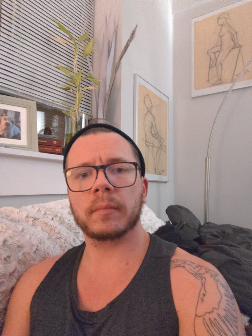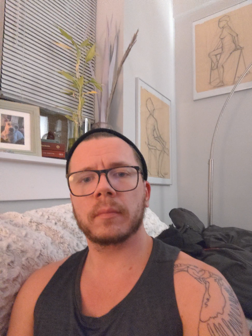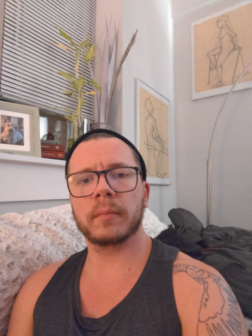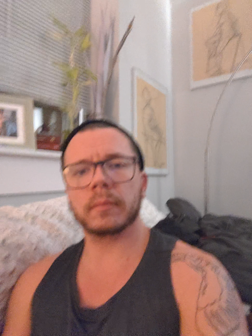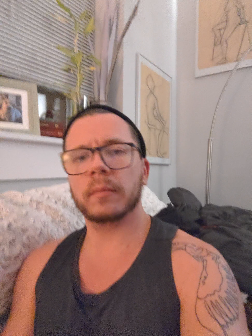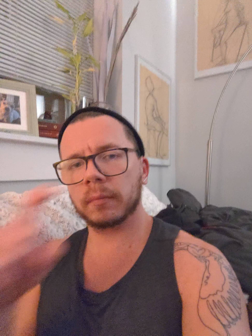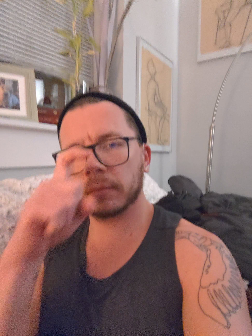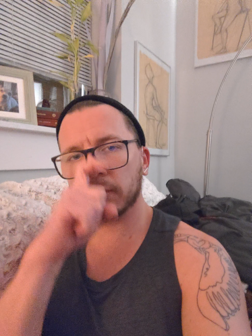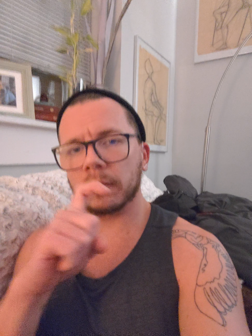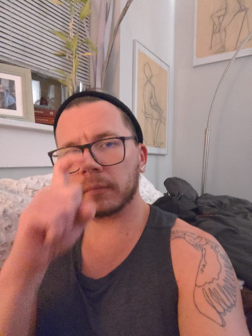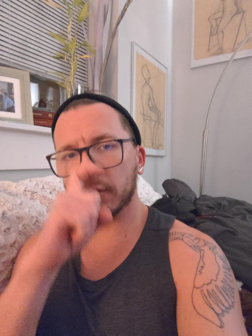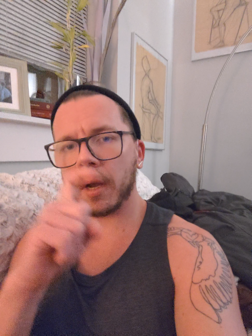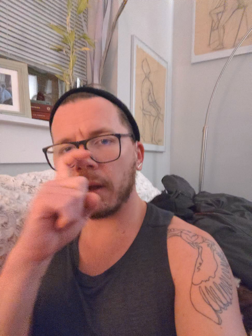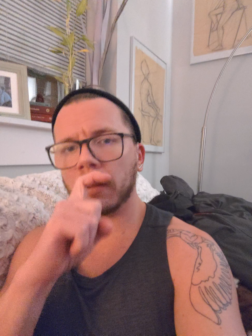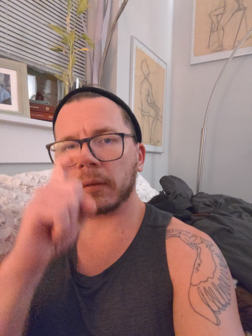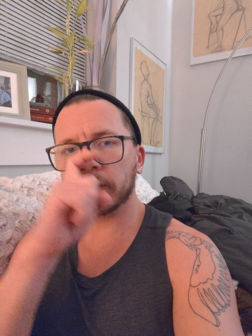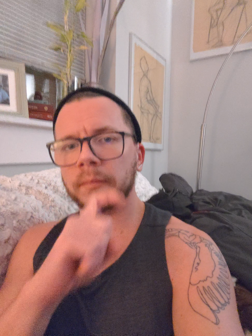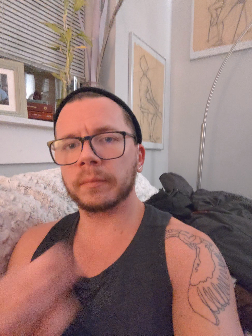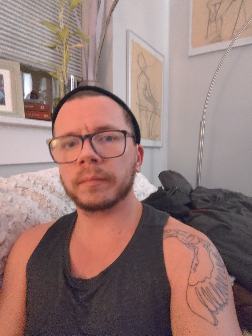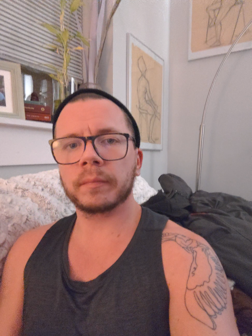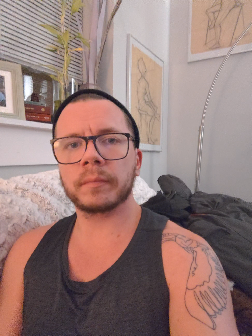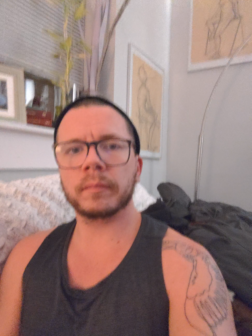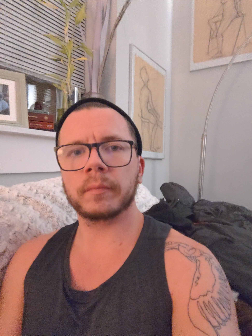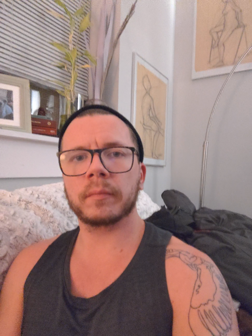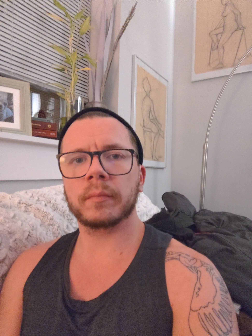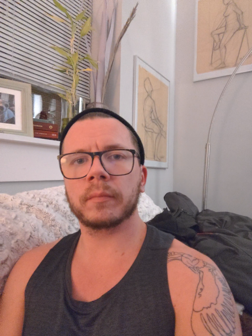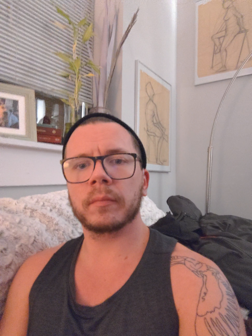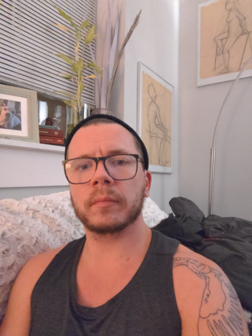doll